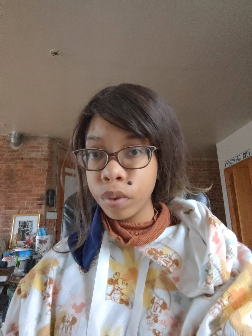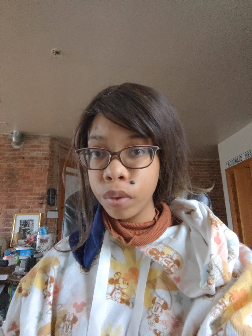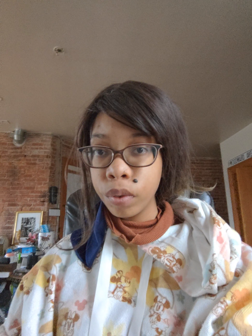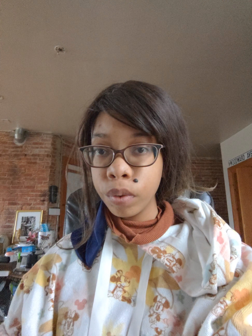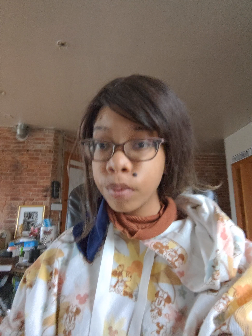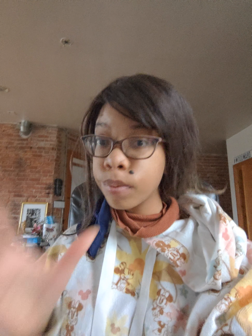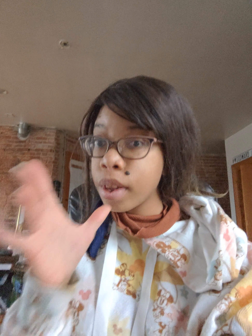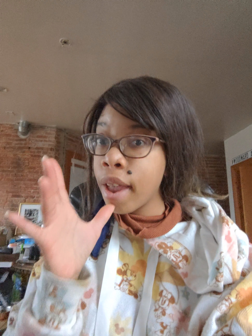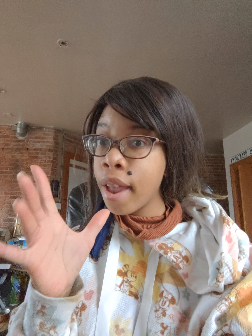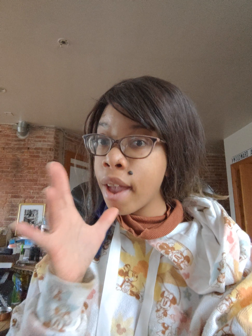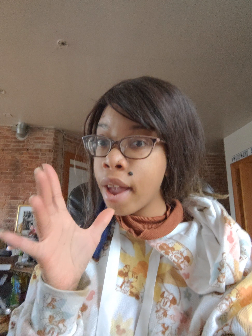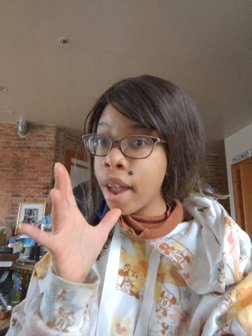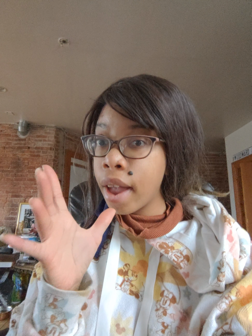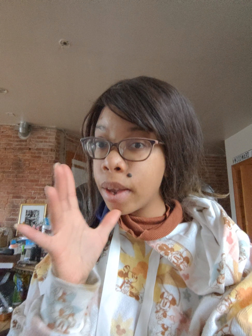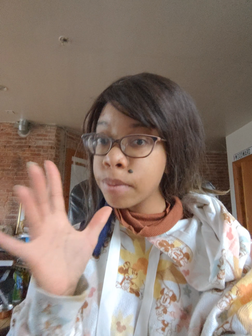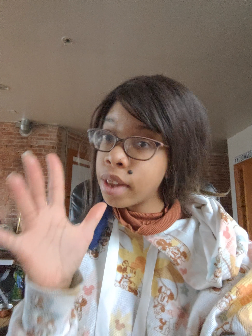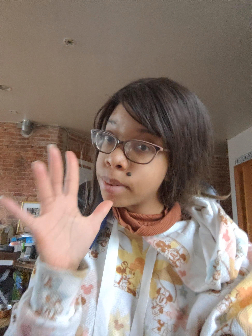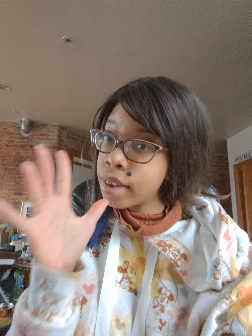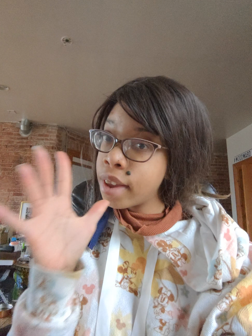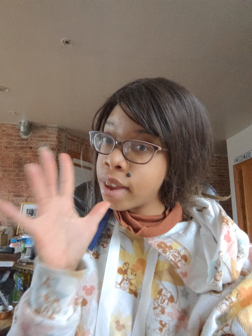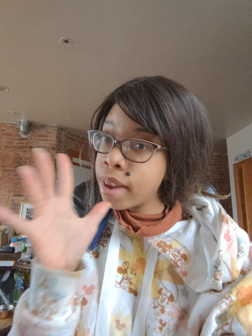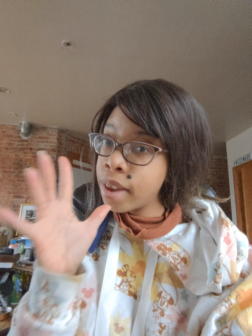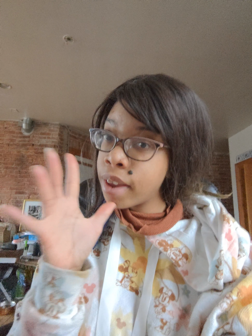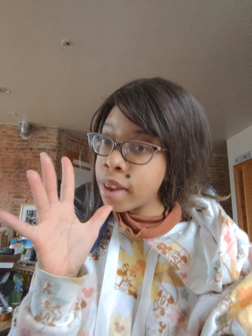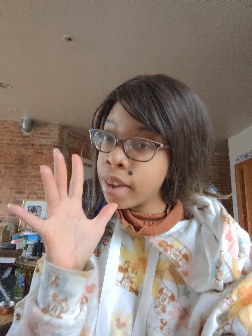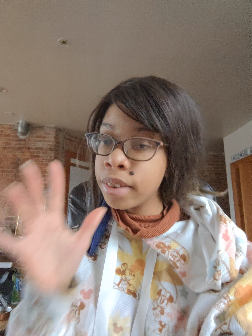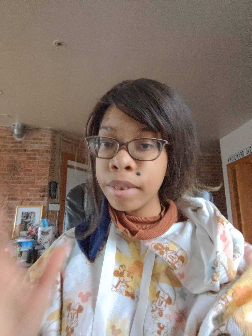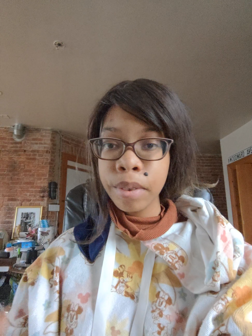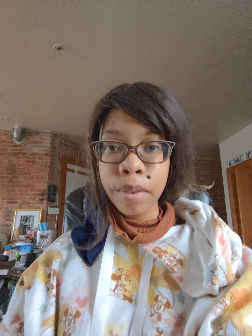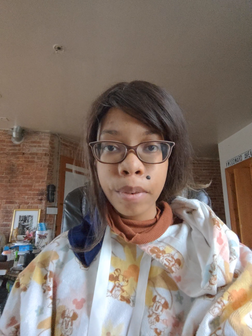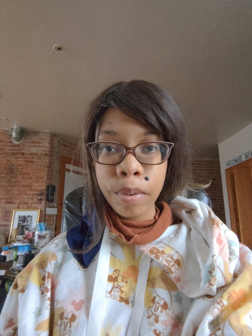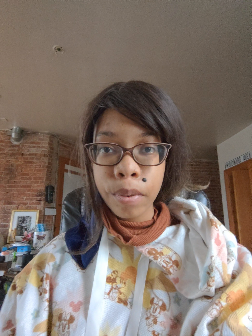mom